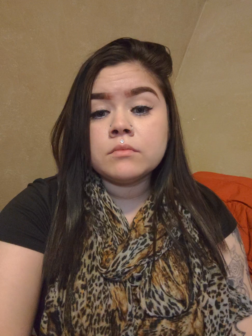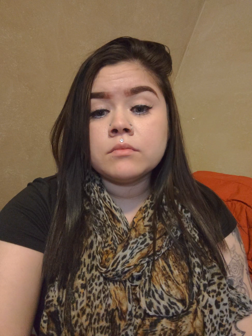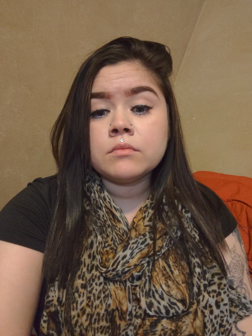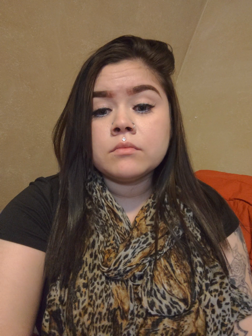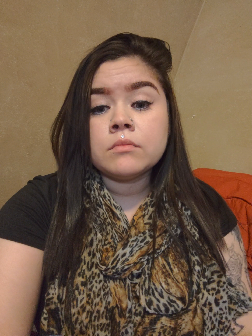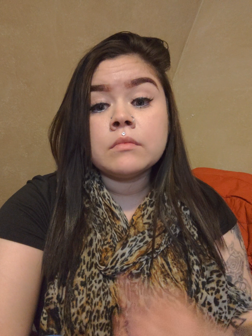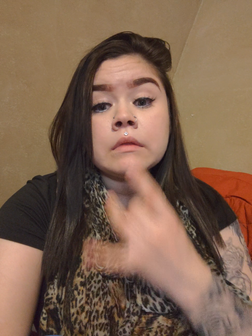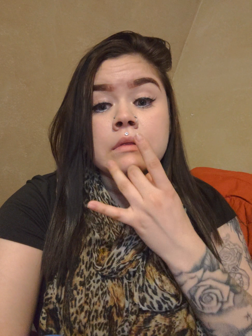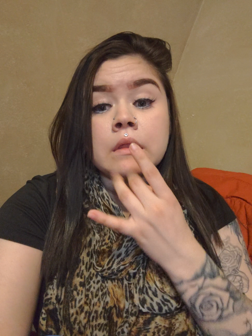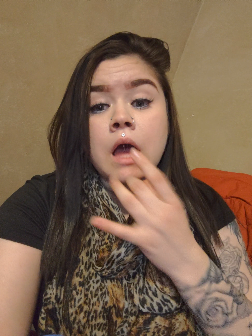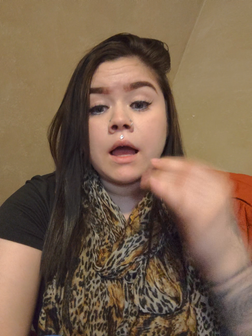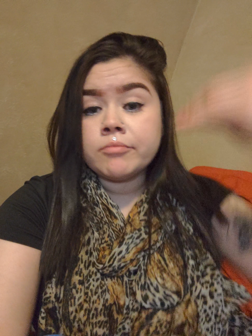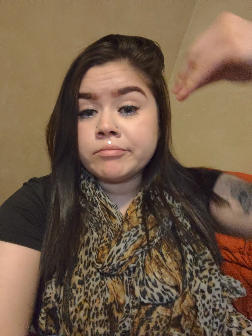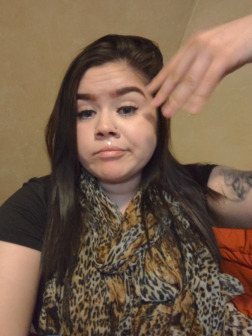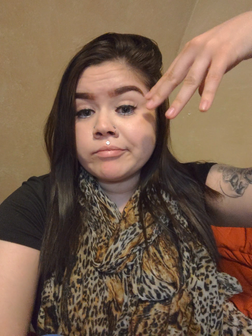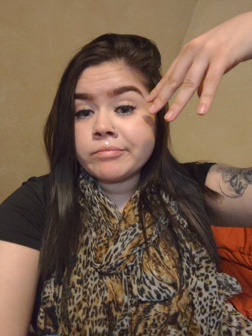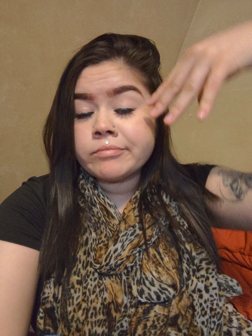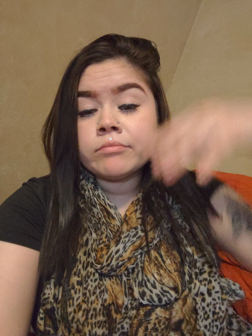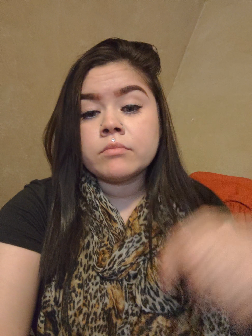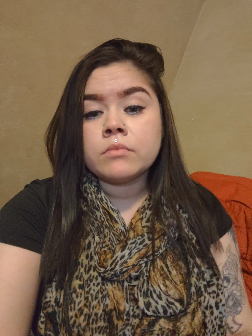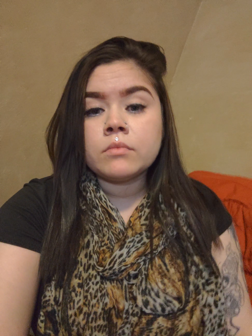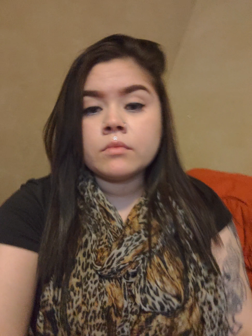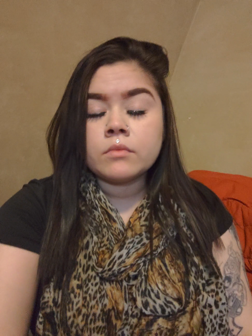lamp